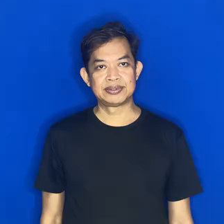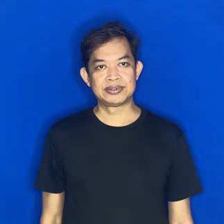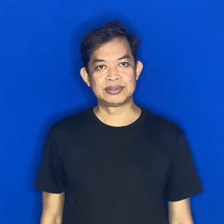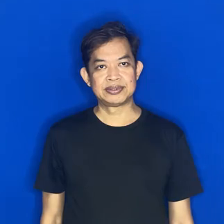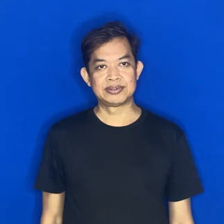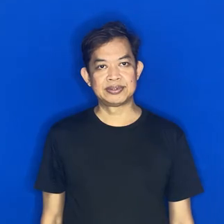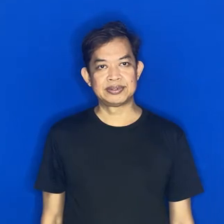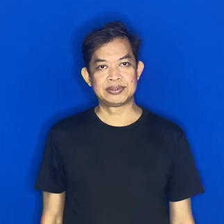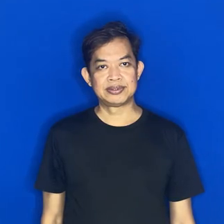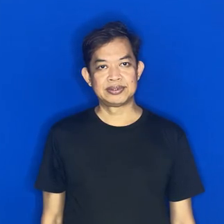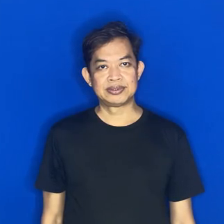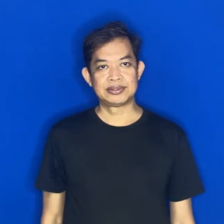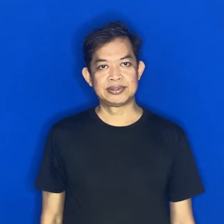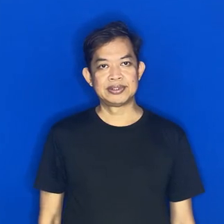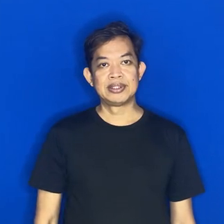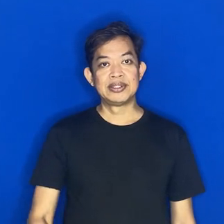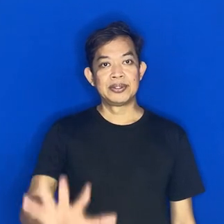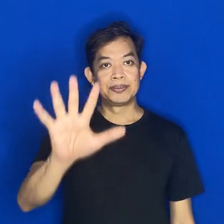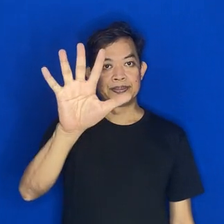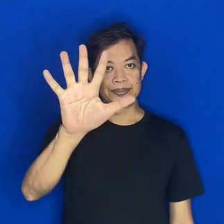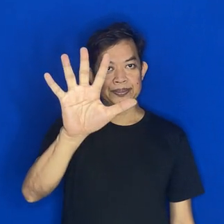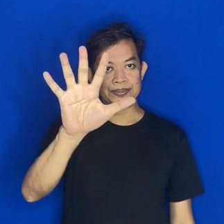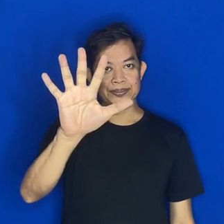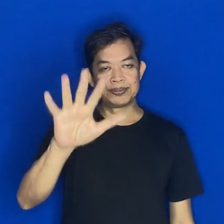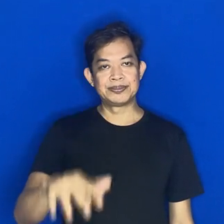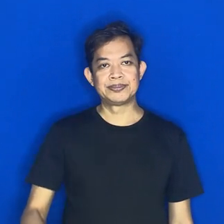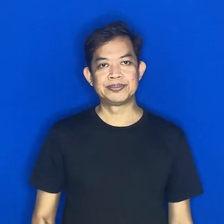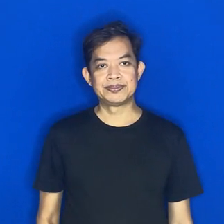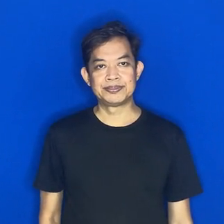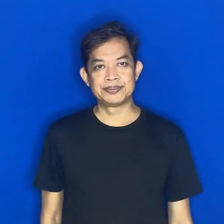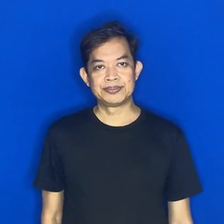five